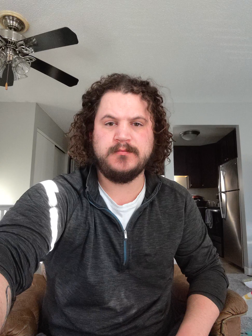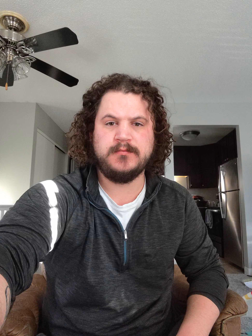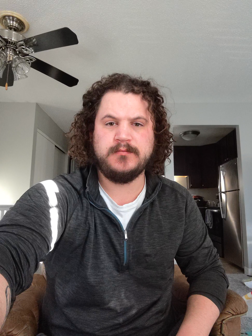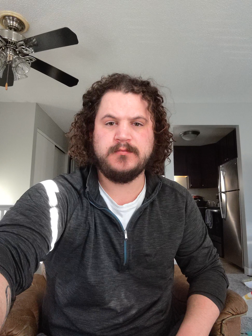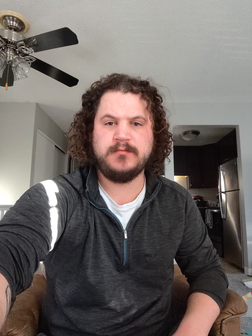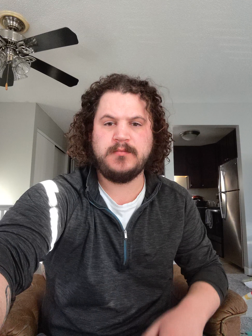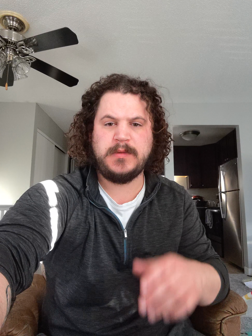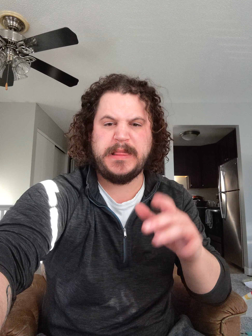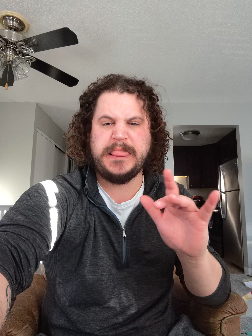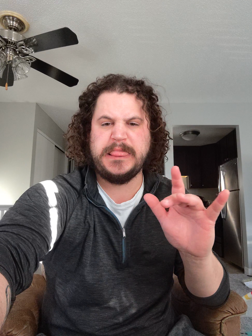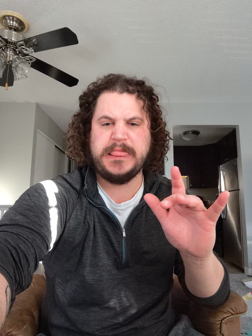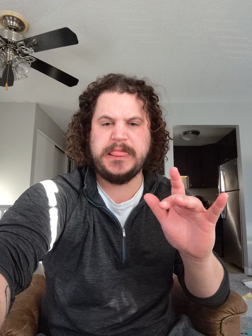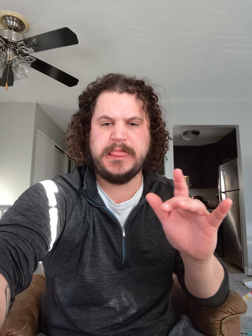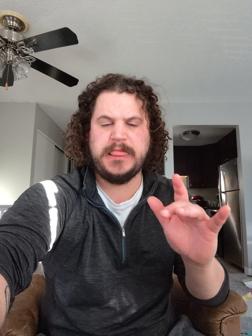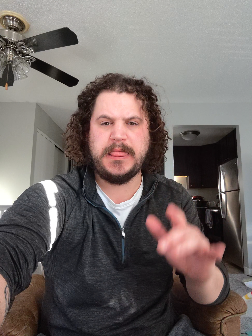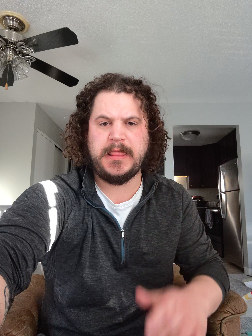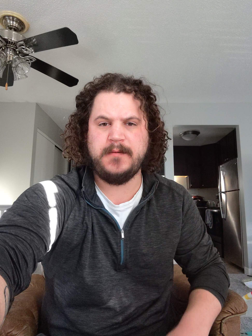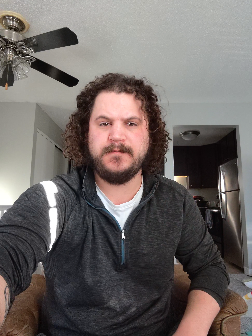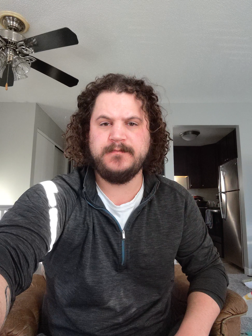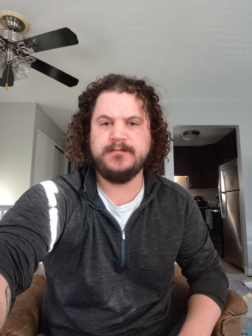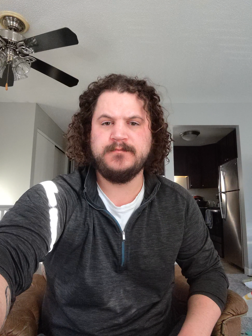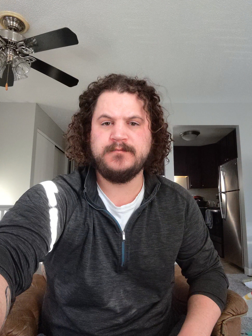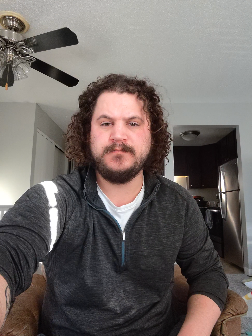yucky